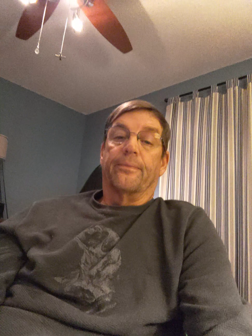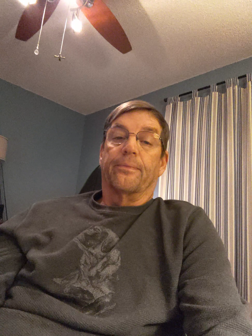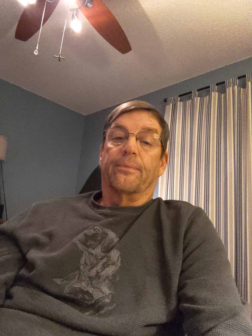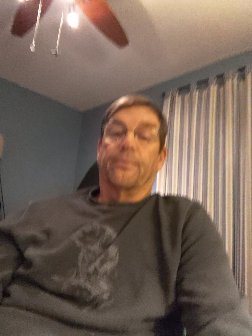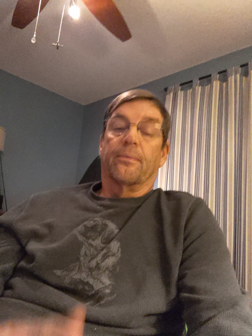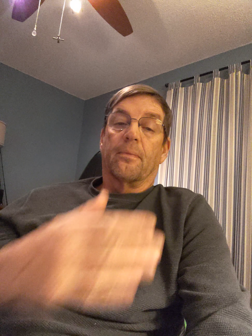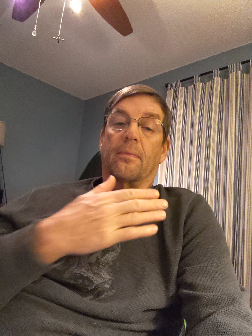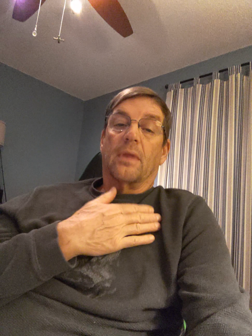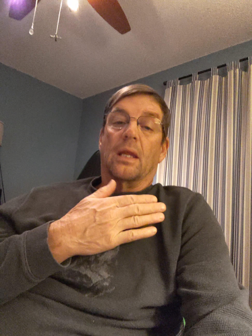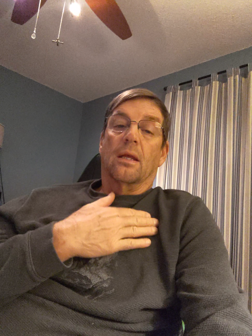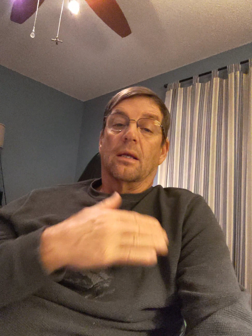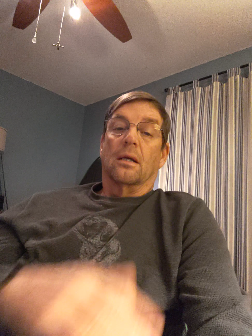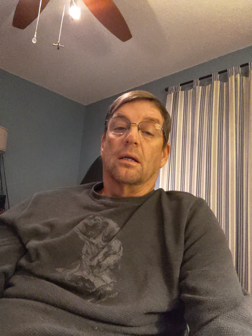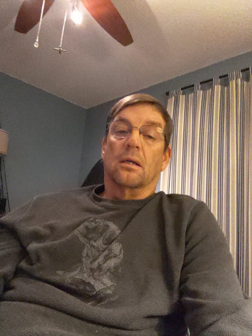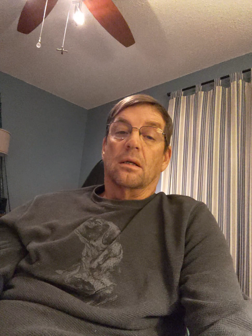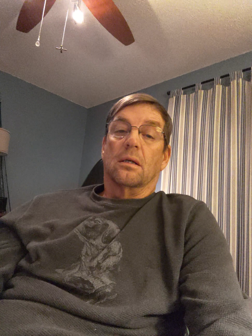my